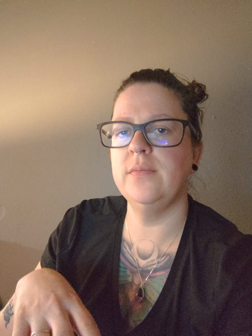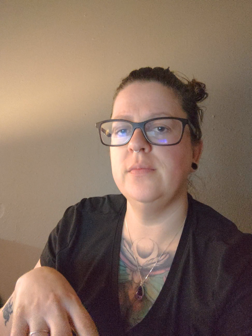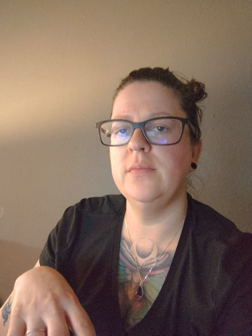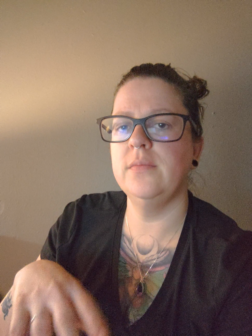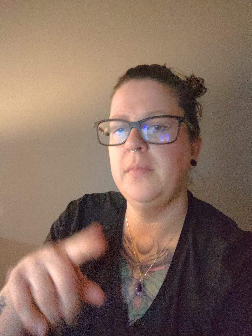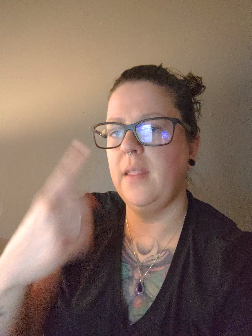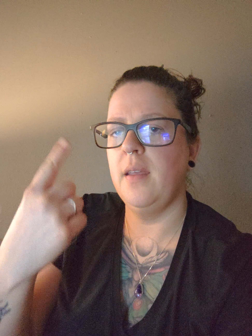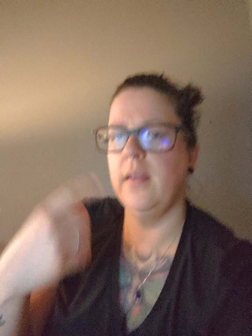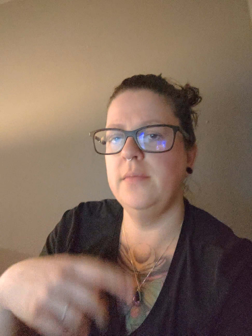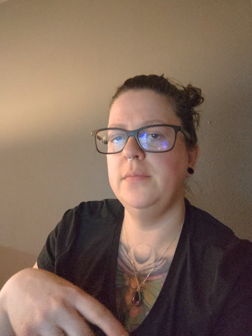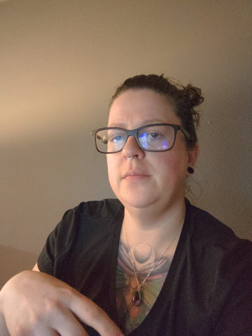black